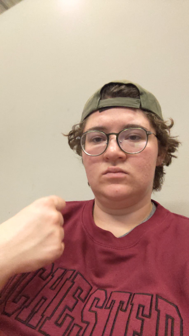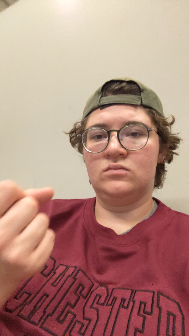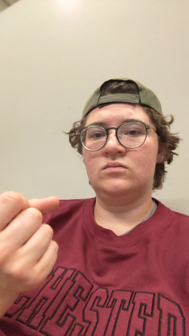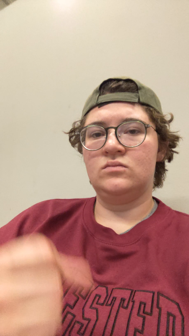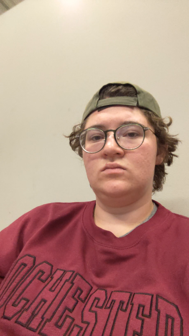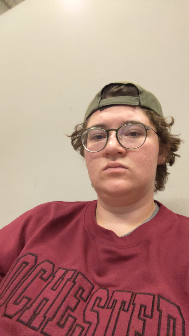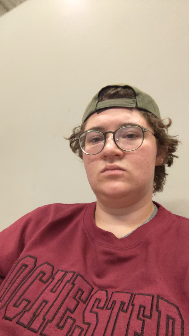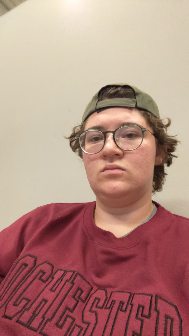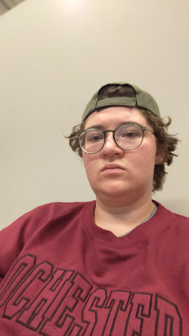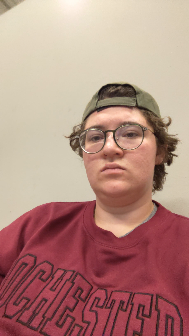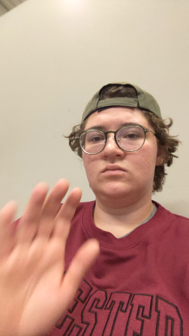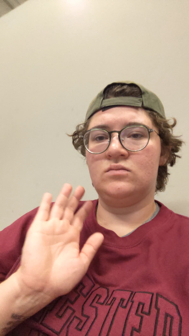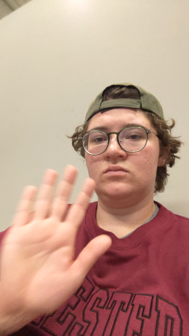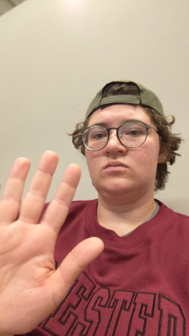push